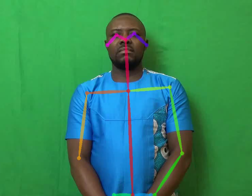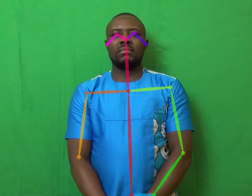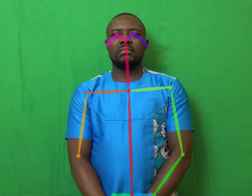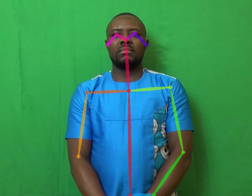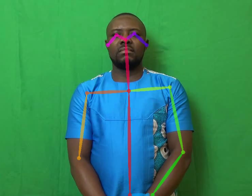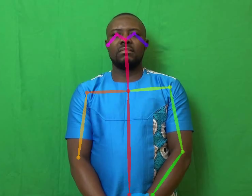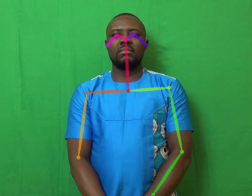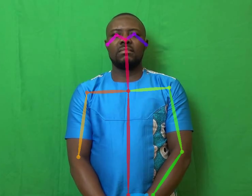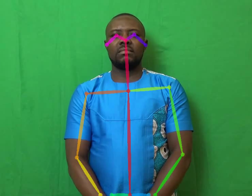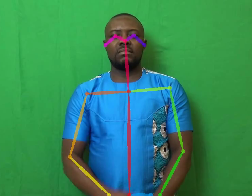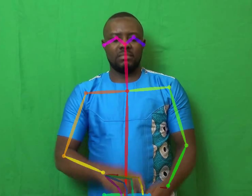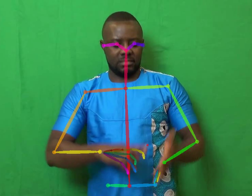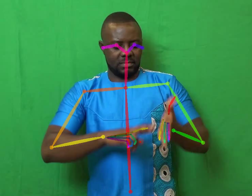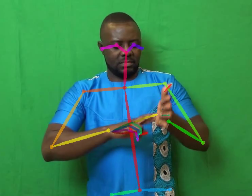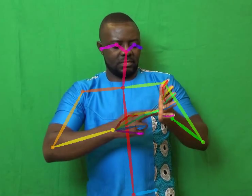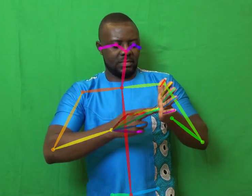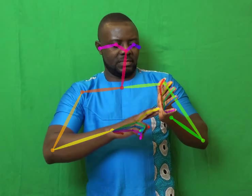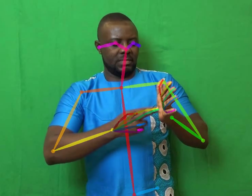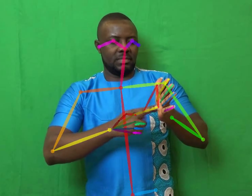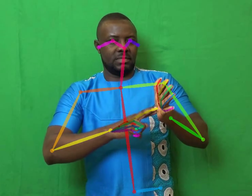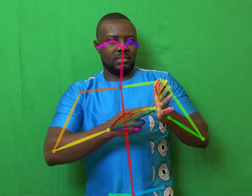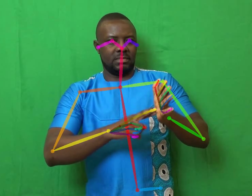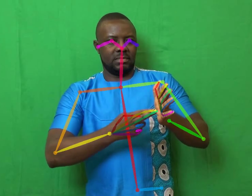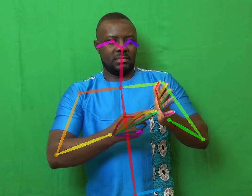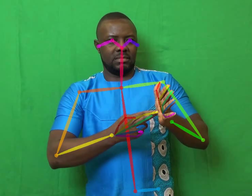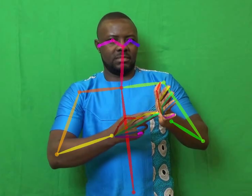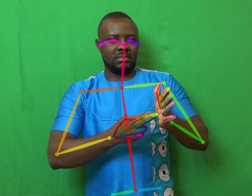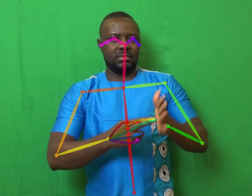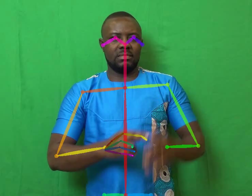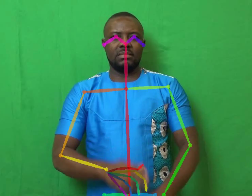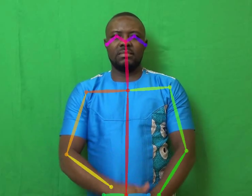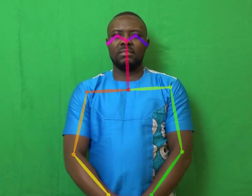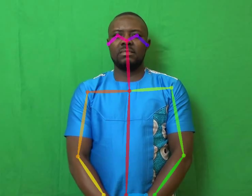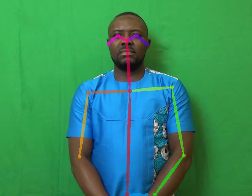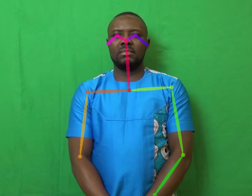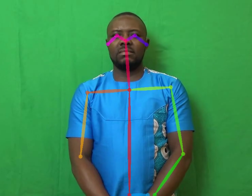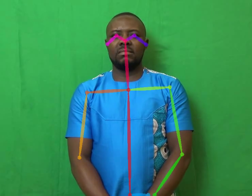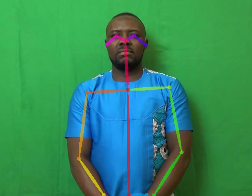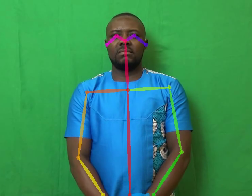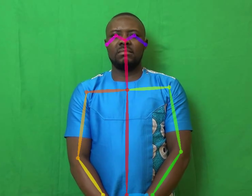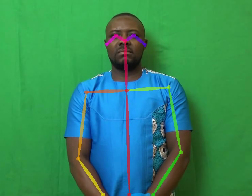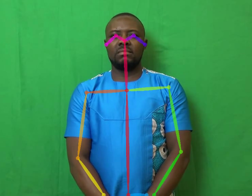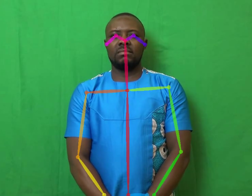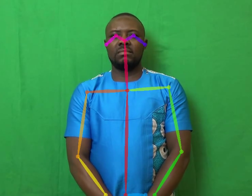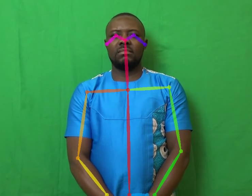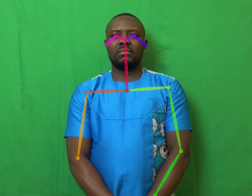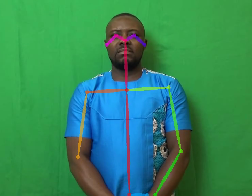repair